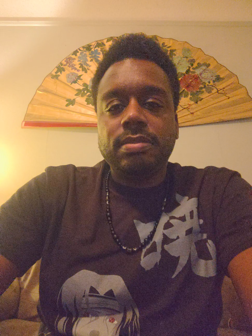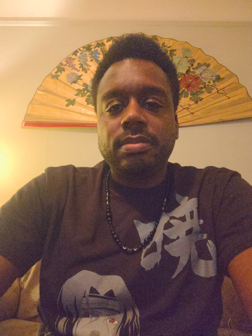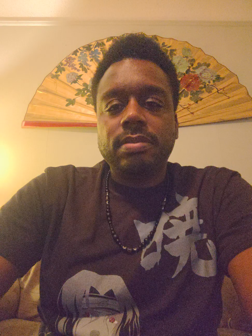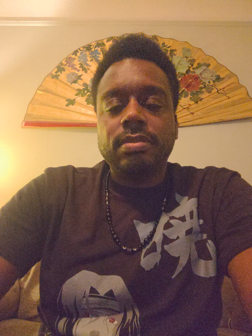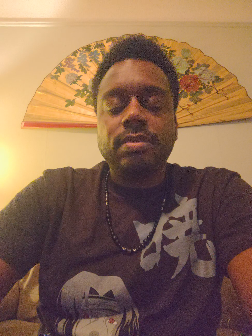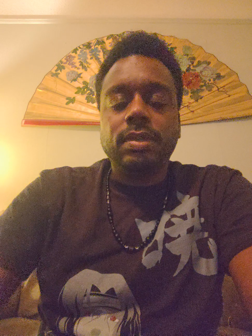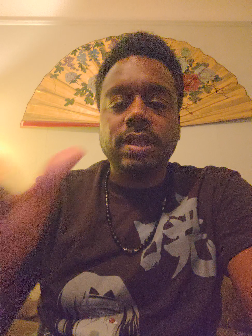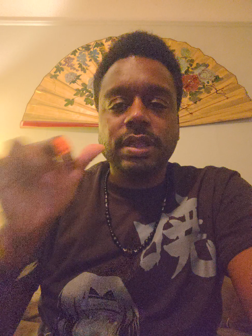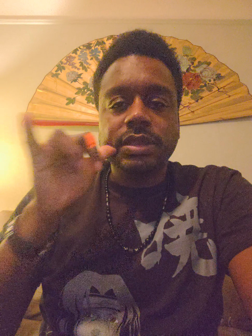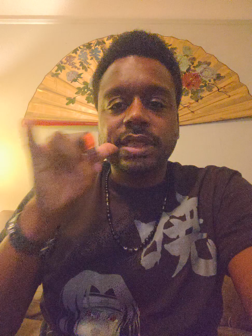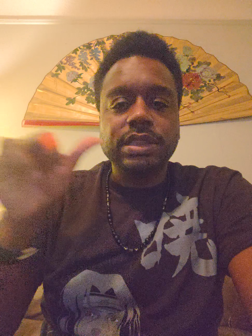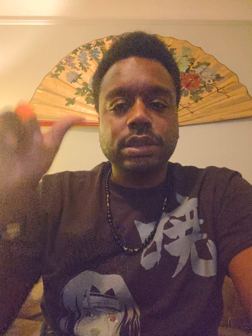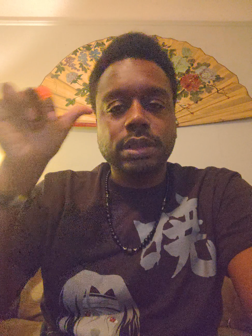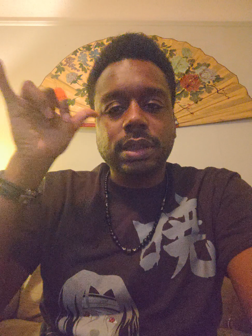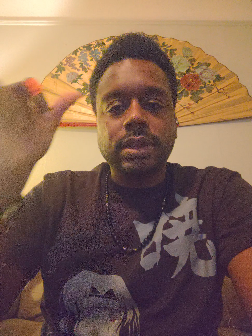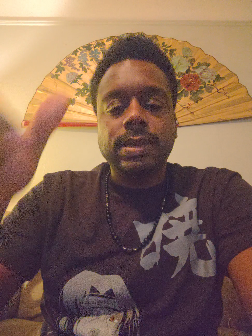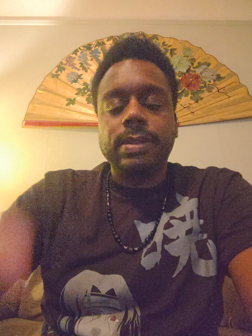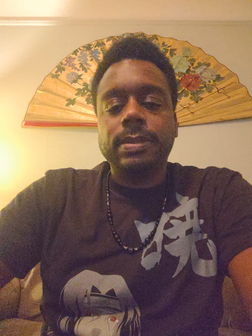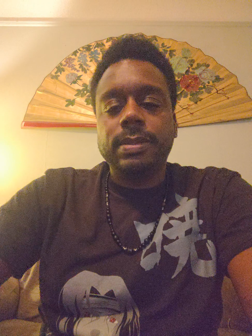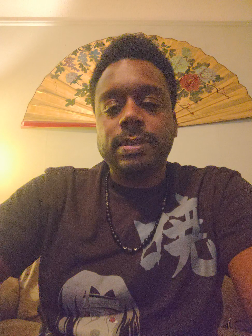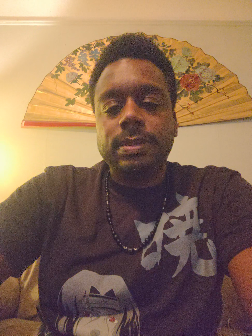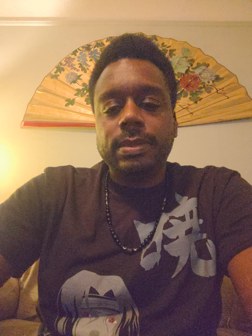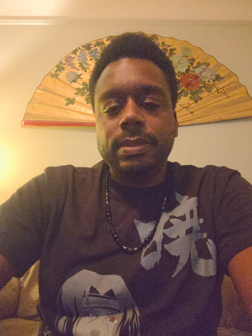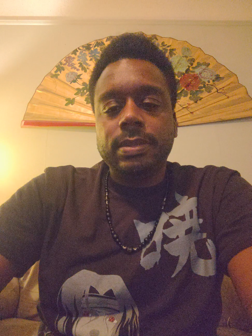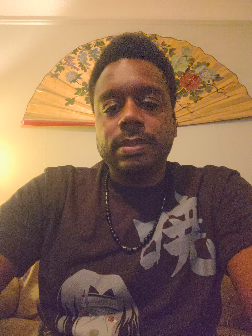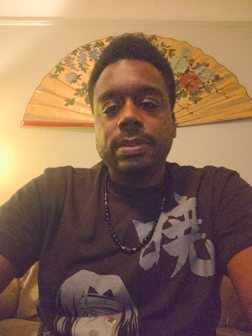yesterday